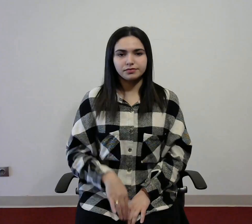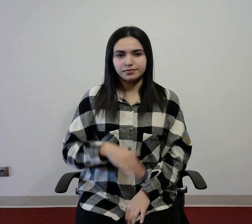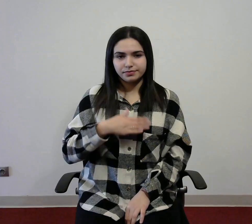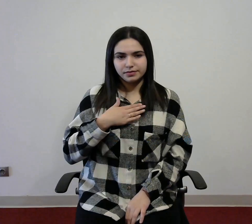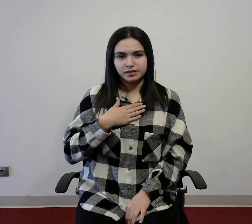mən